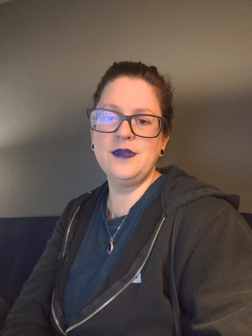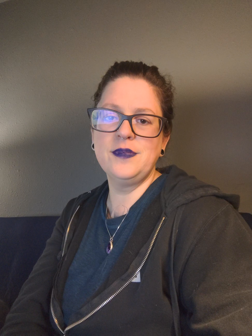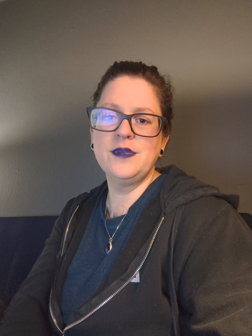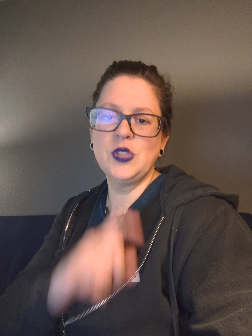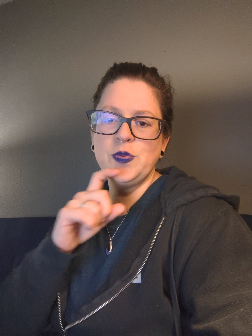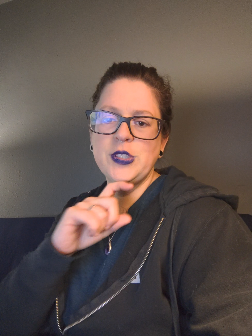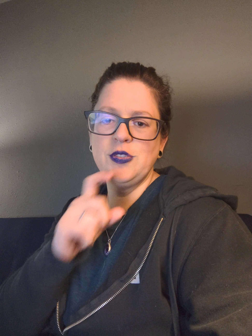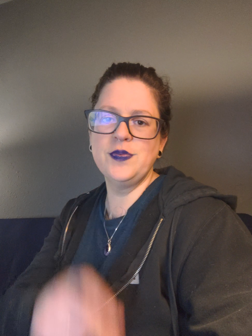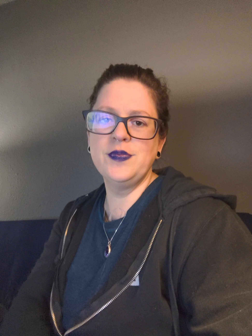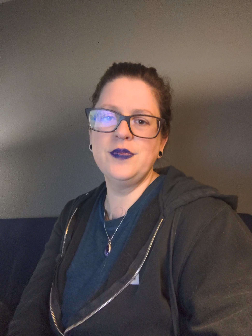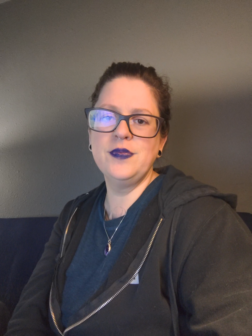garbage